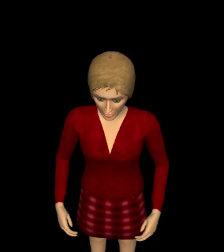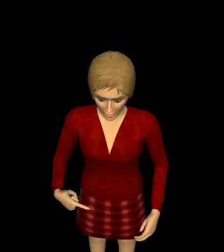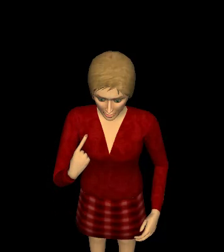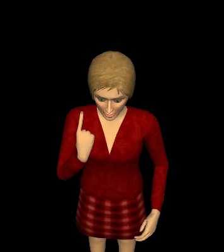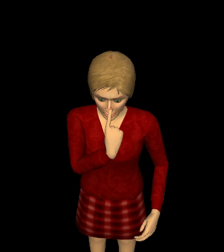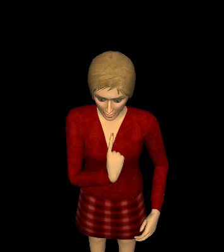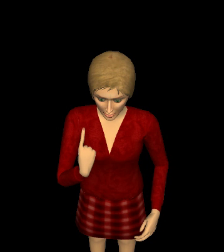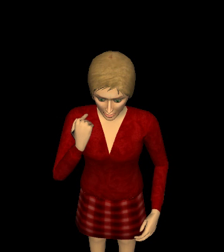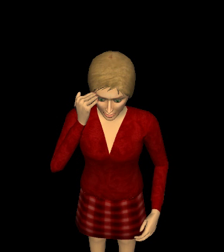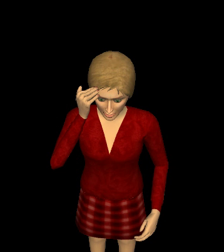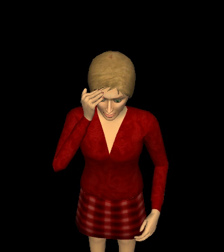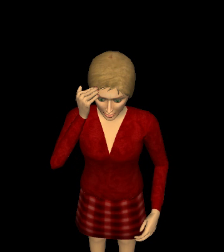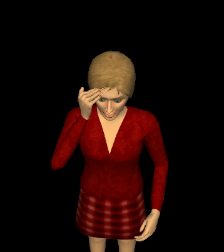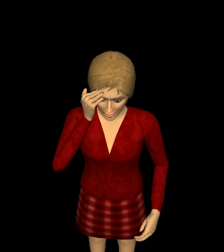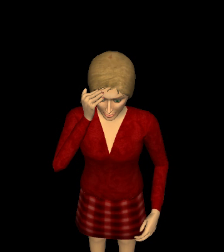رأس